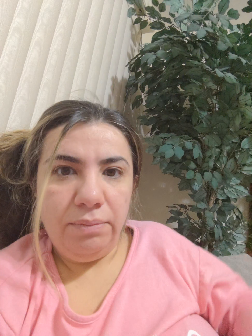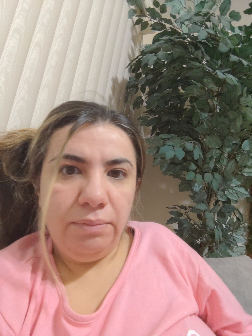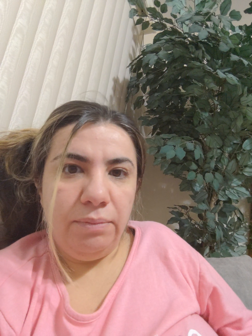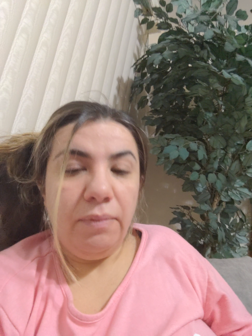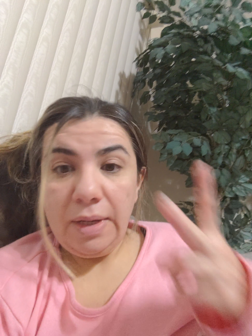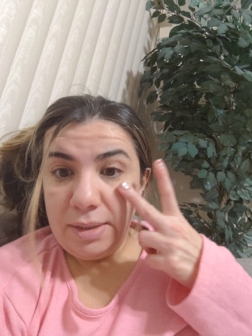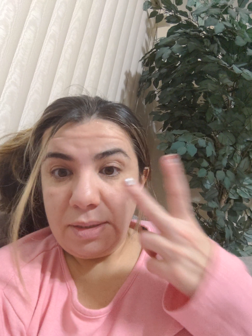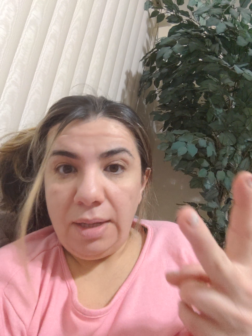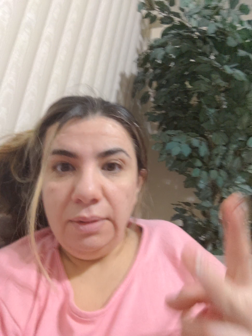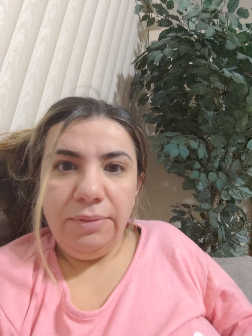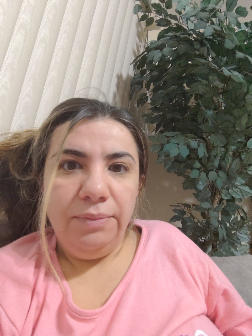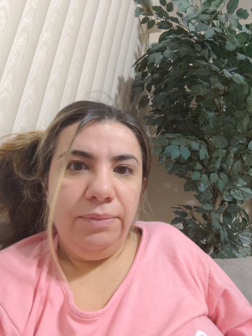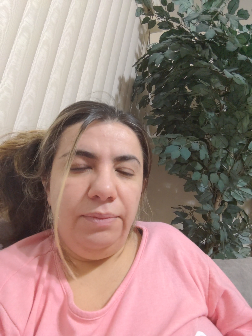see